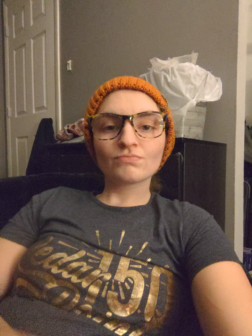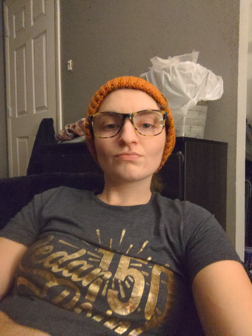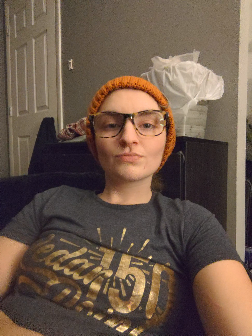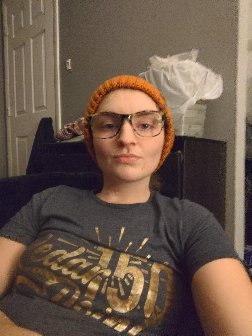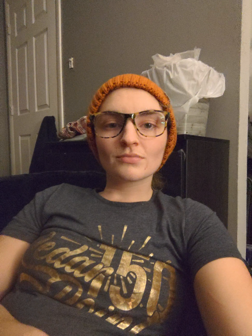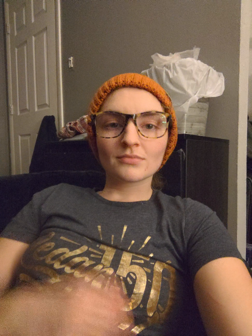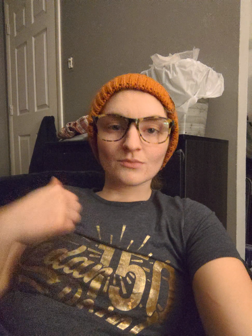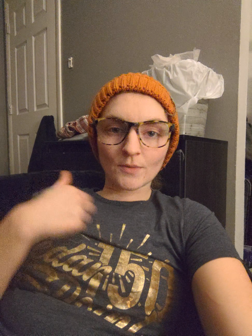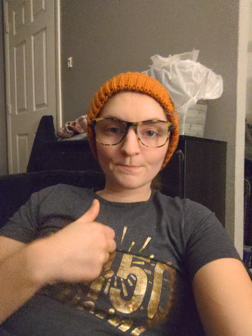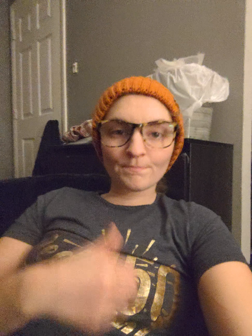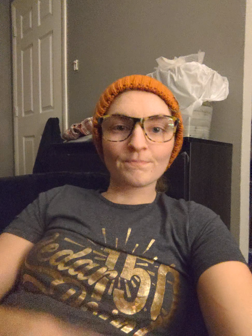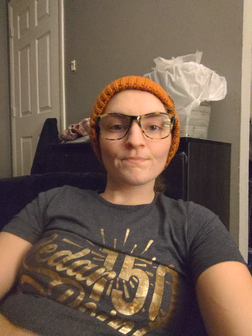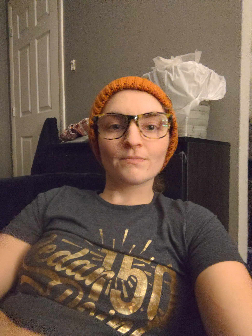jacket